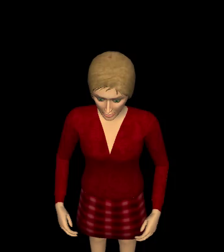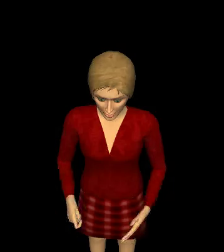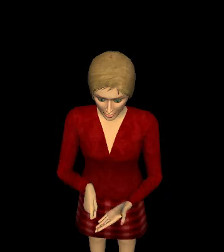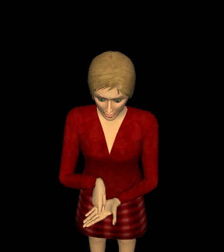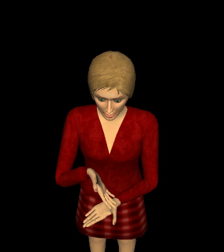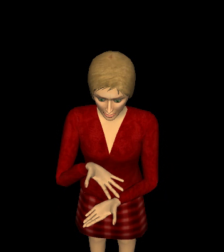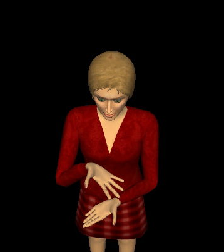باهض